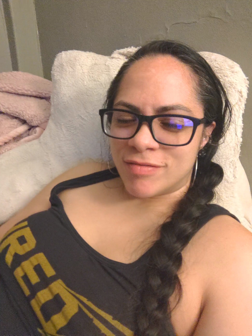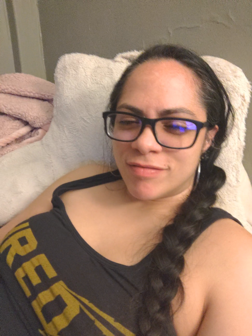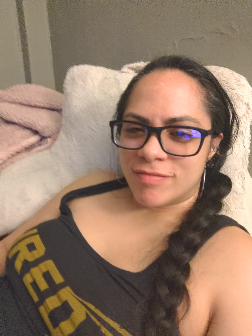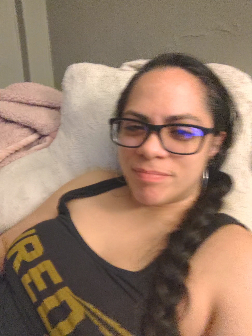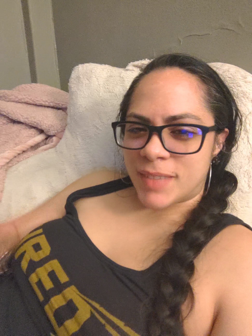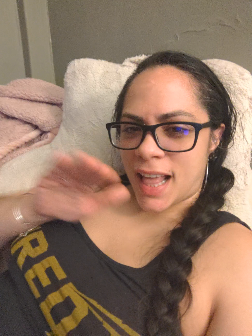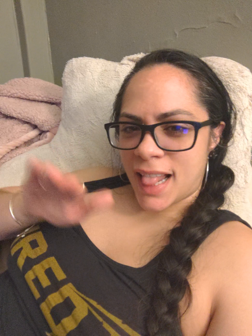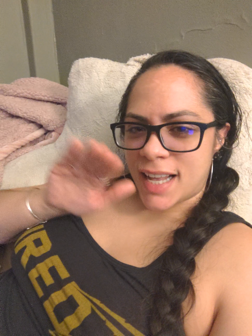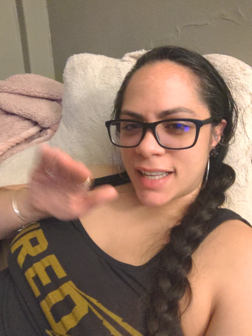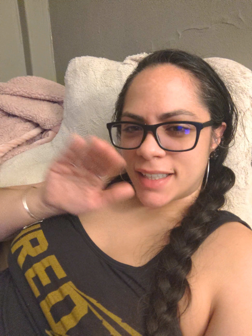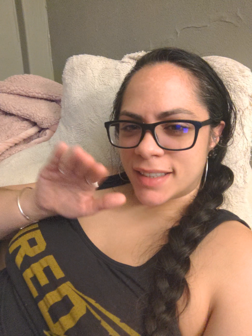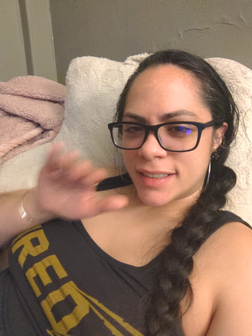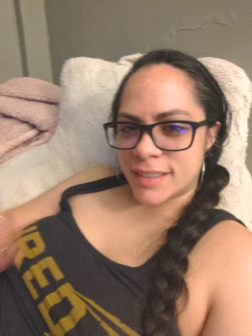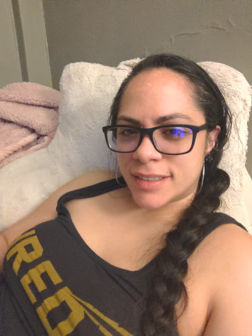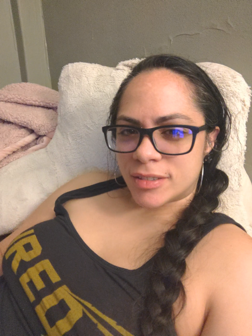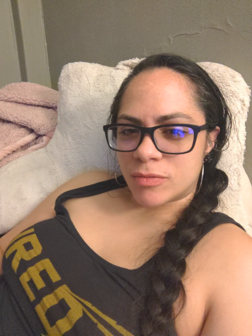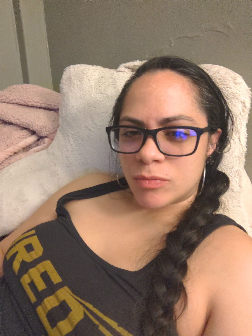clean